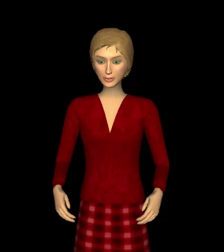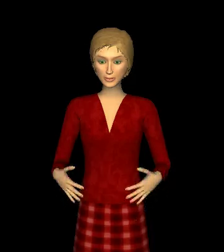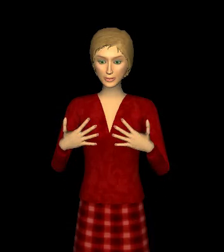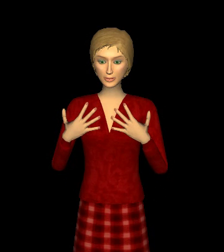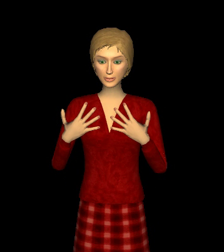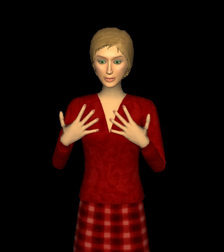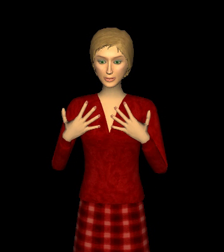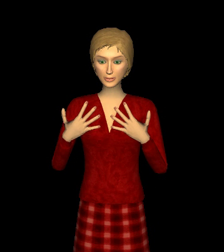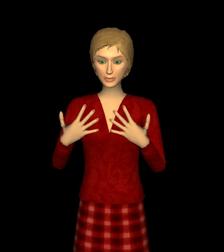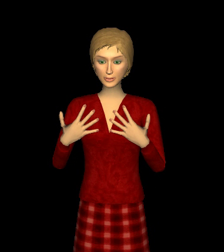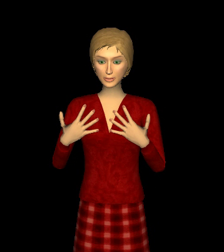يد